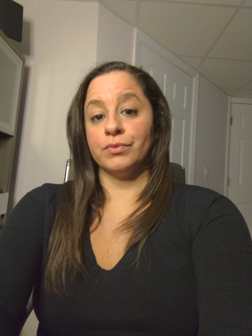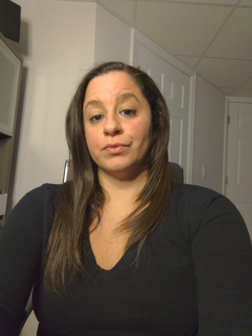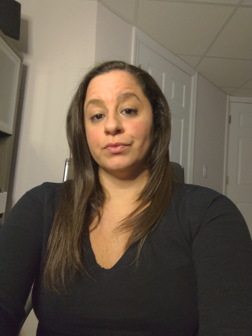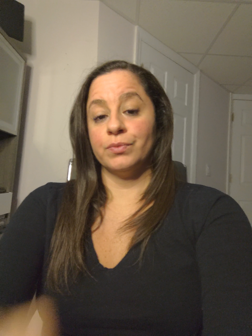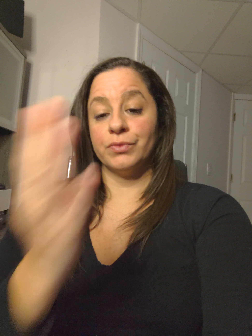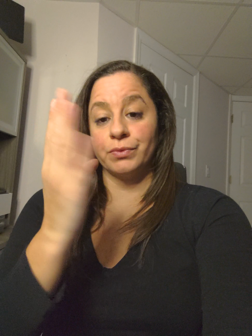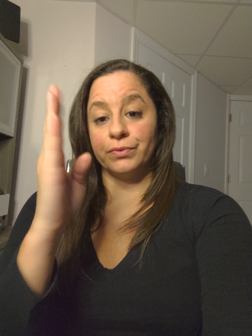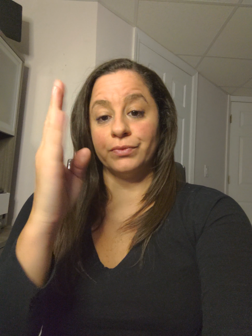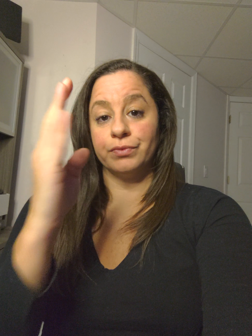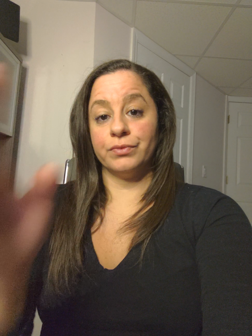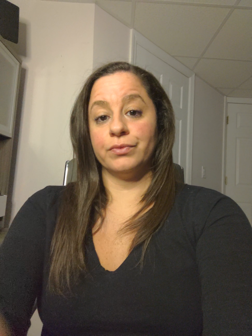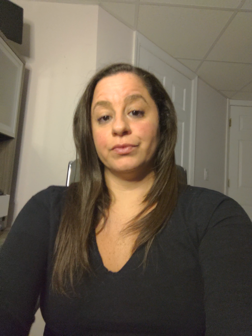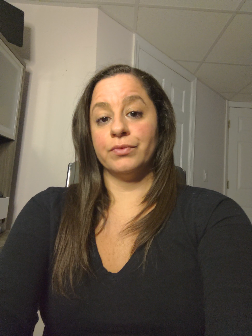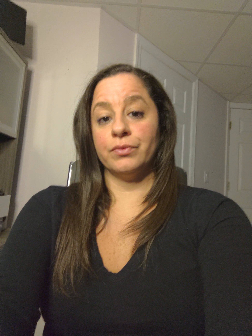blue